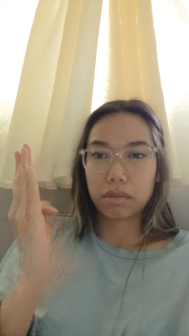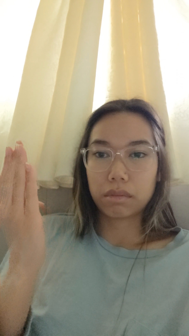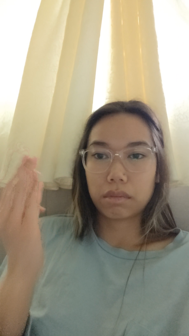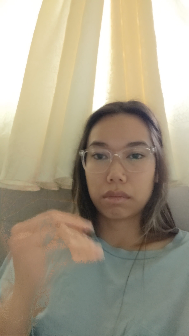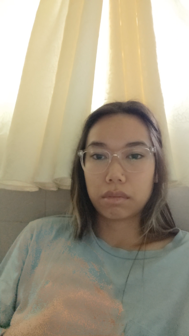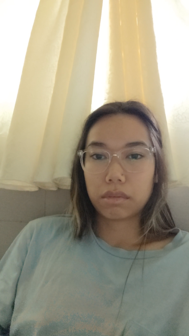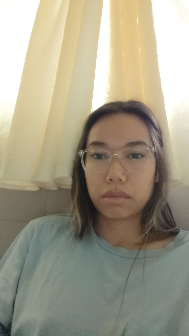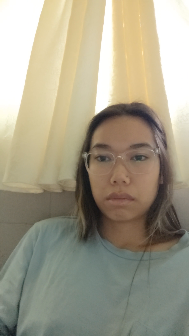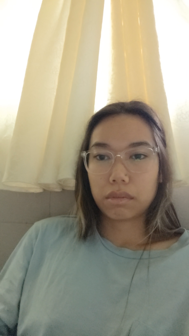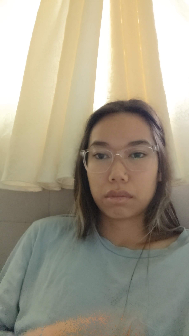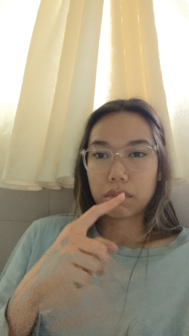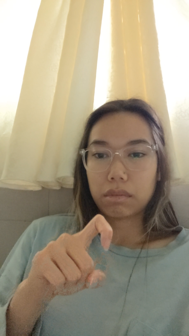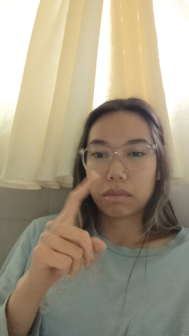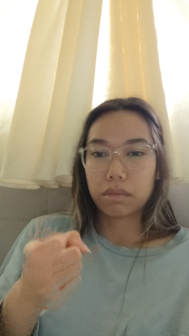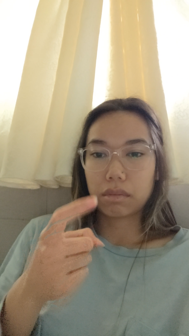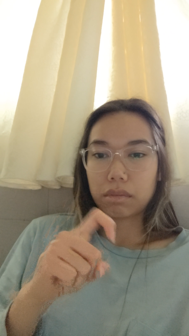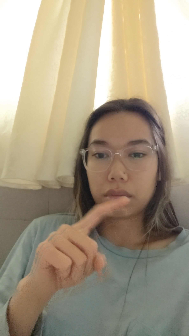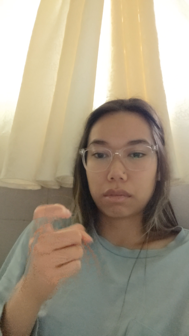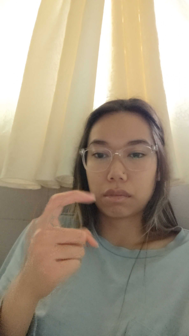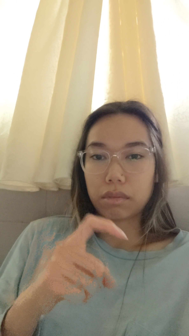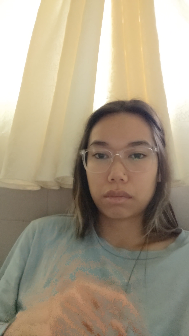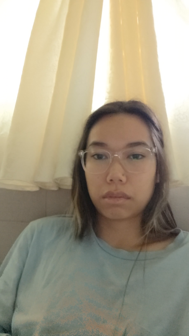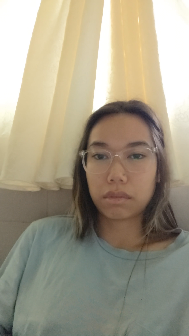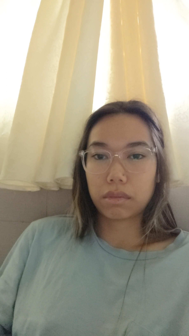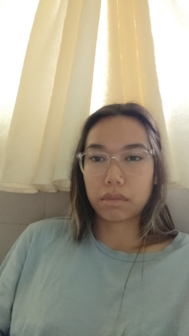friend